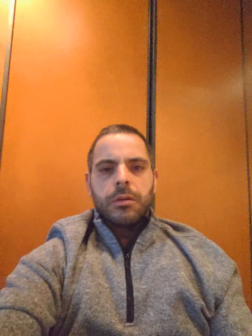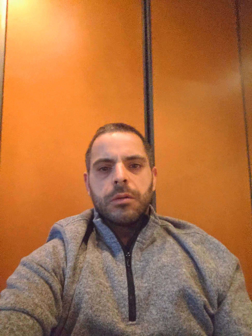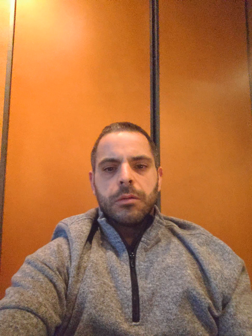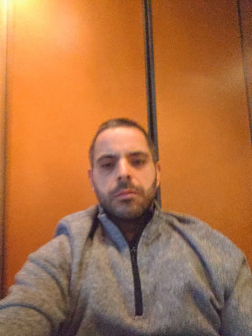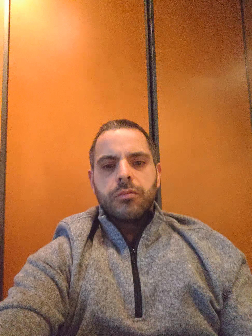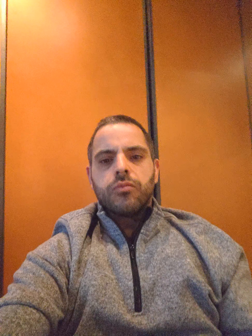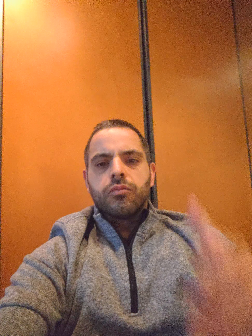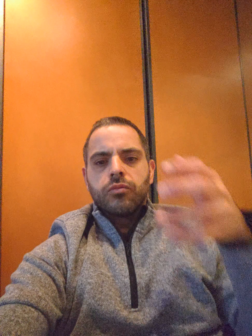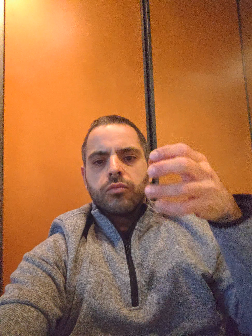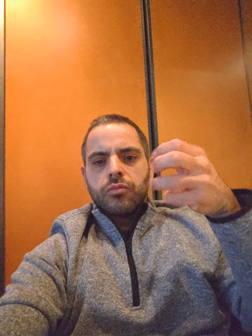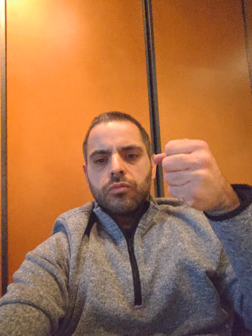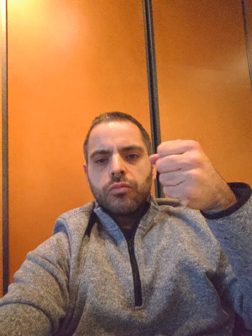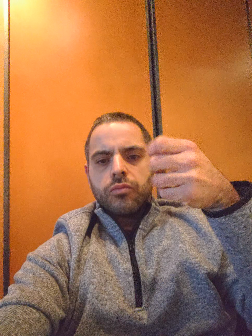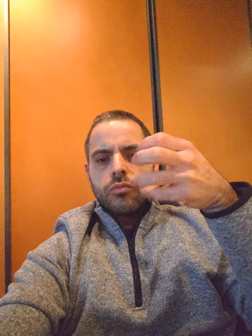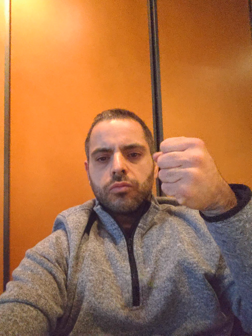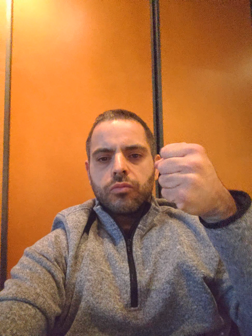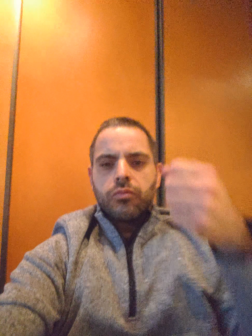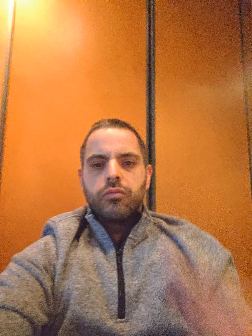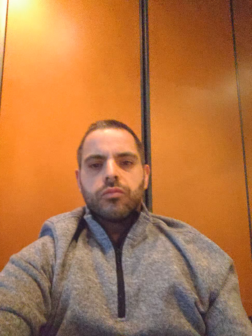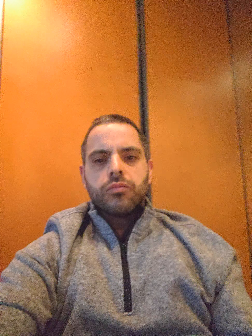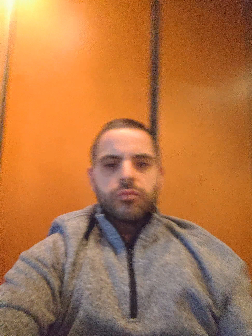milk